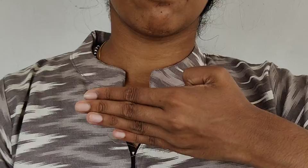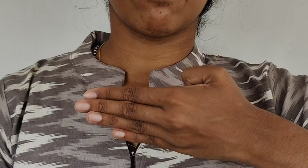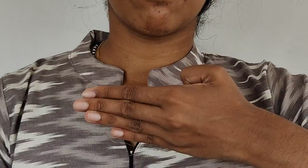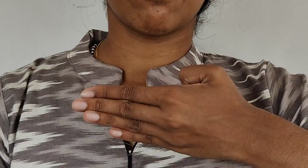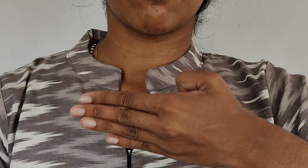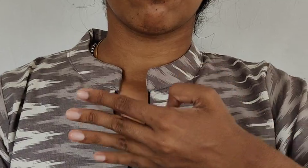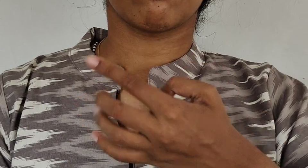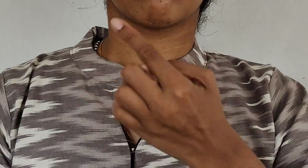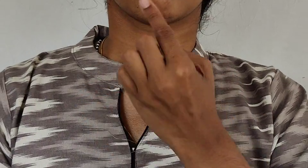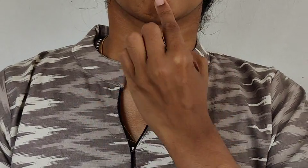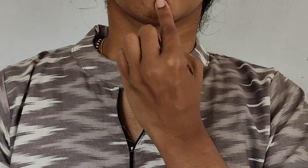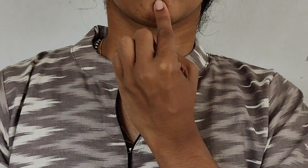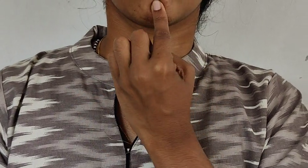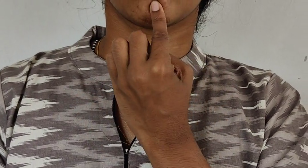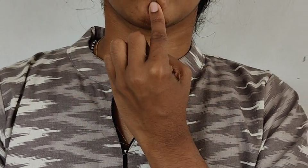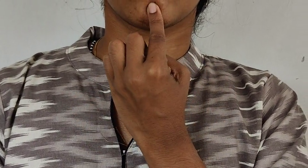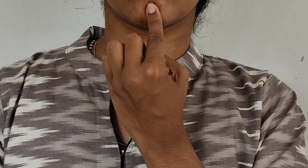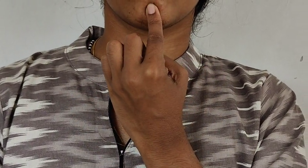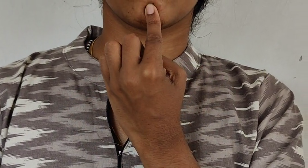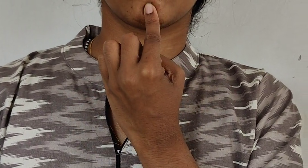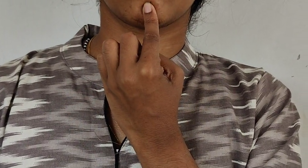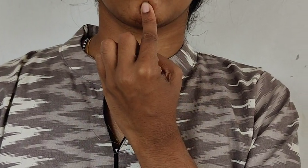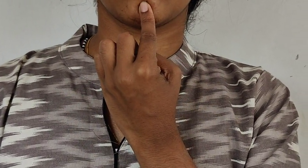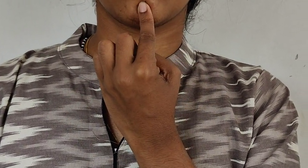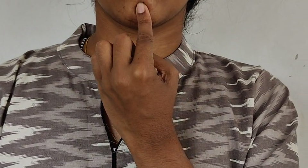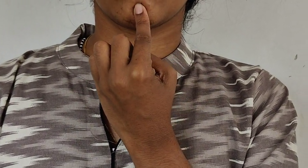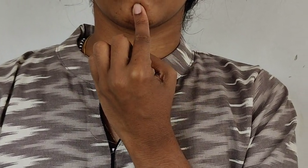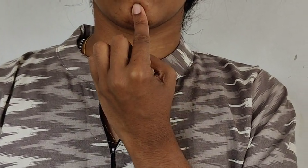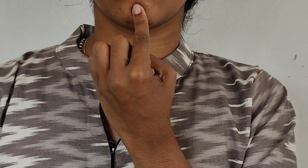അം